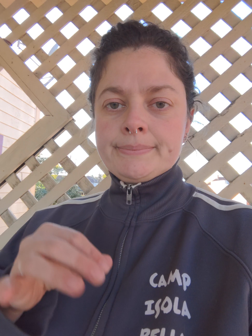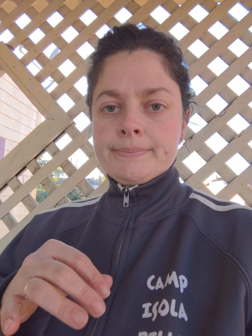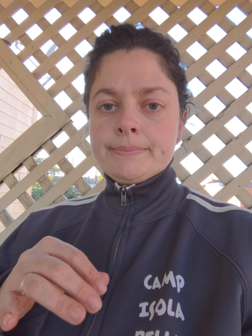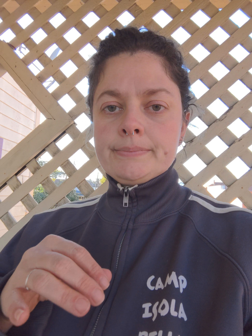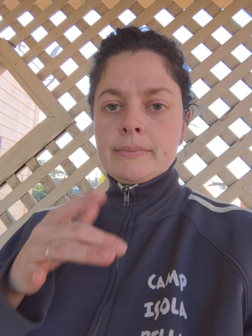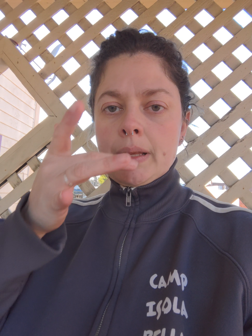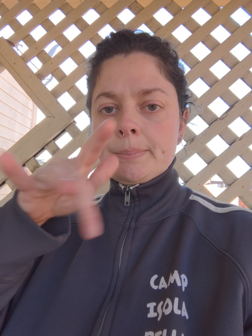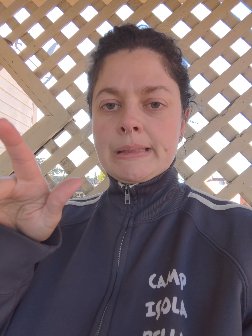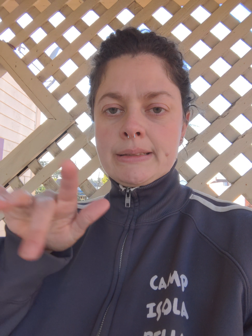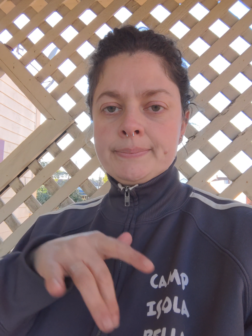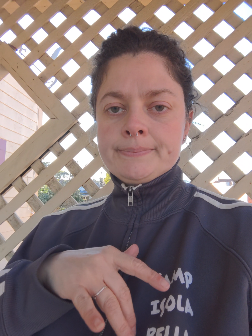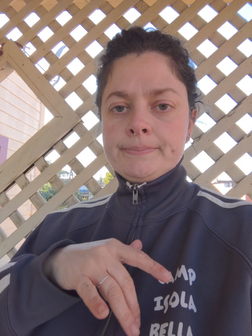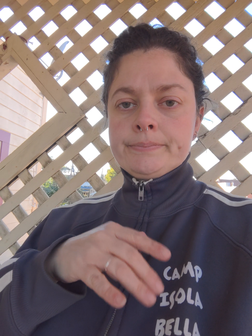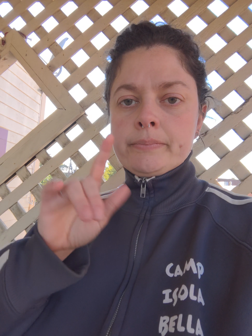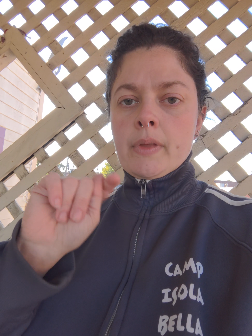empty